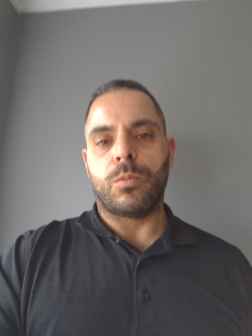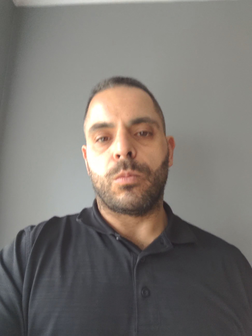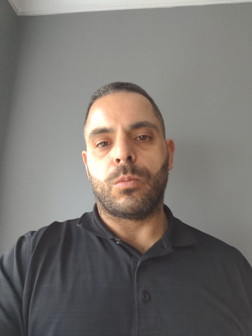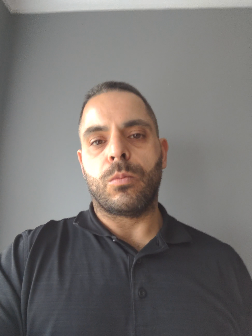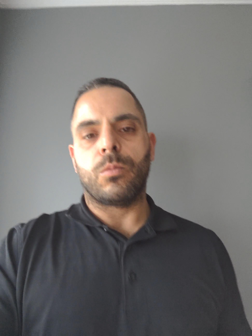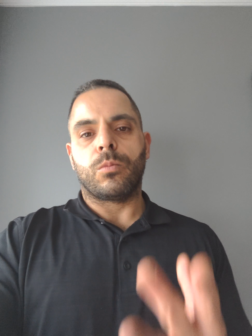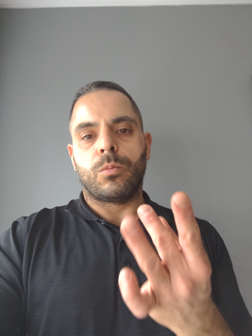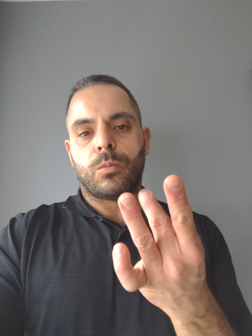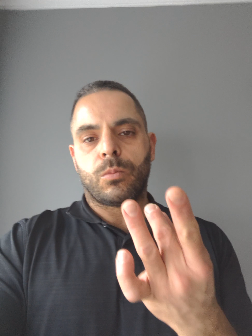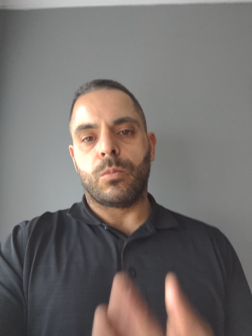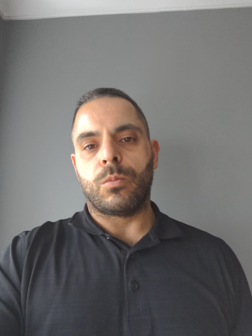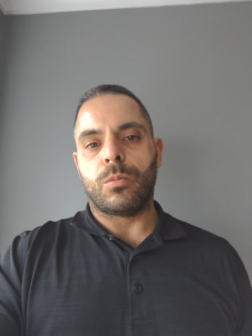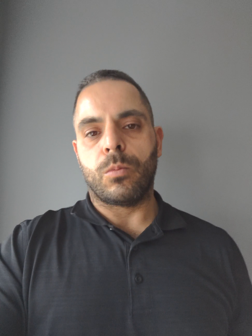sticky